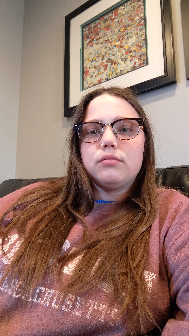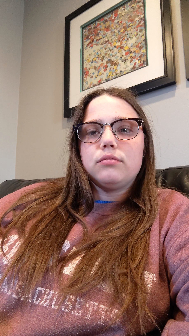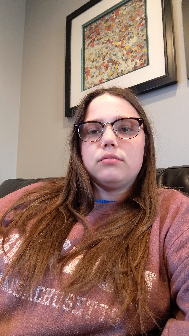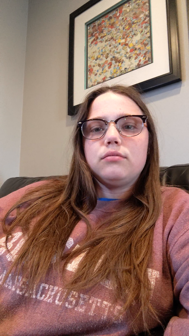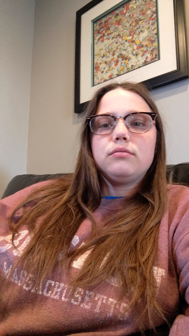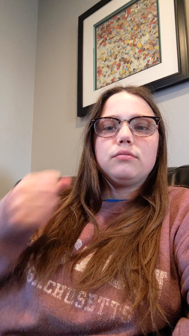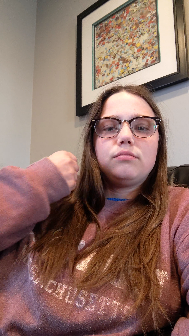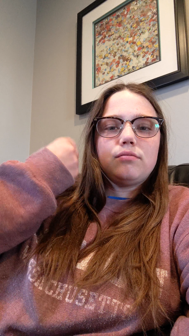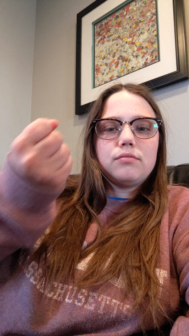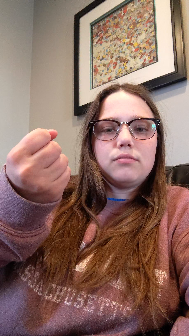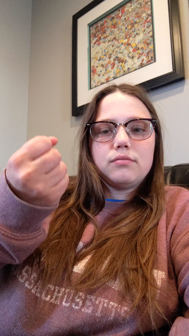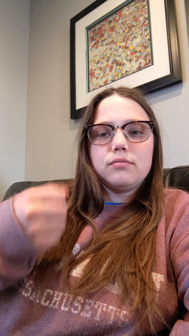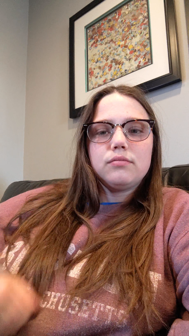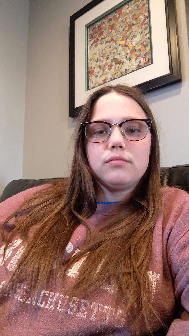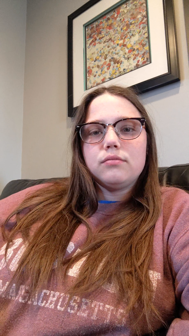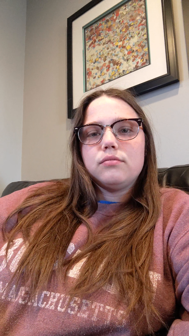drive